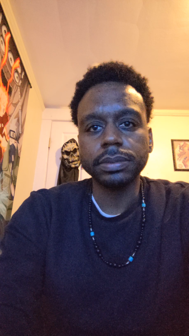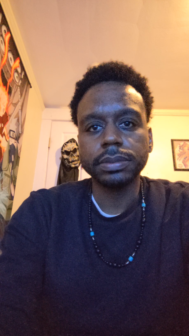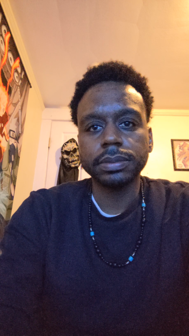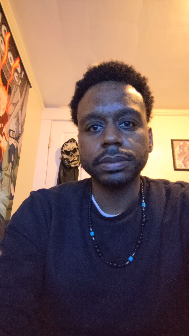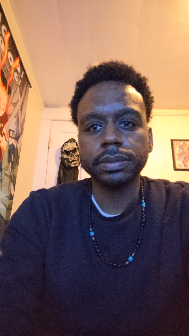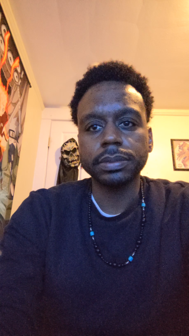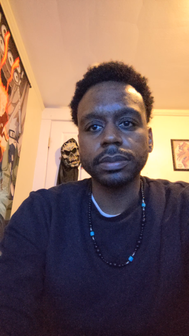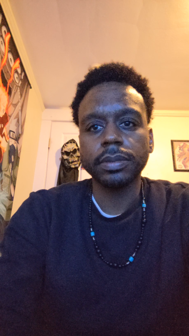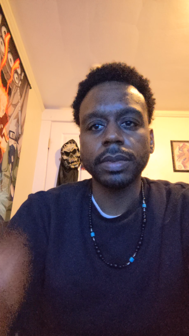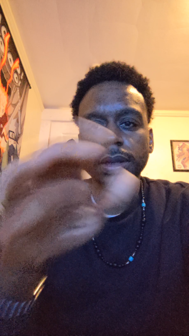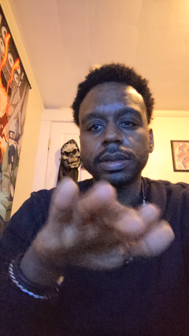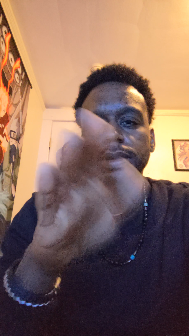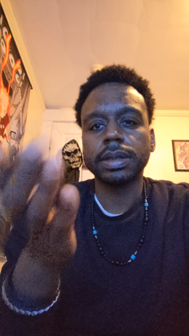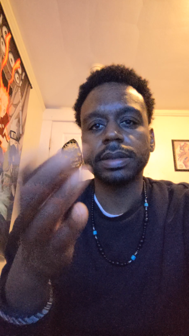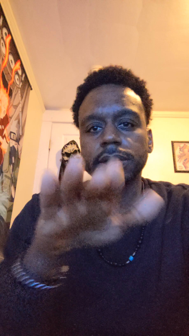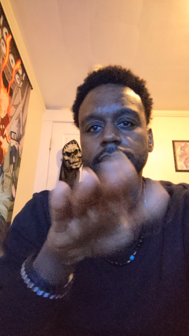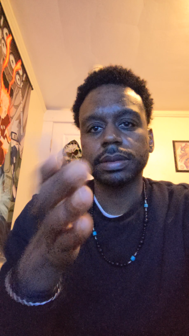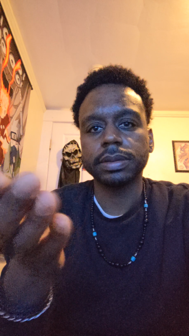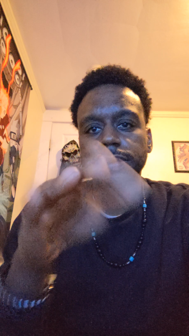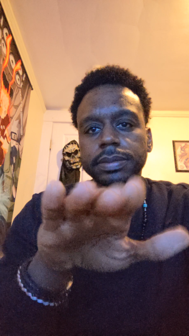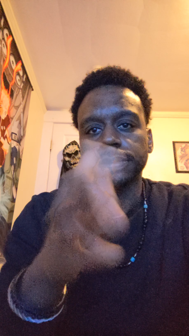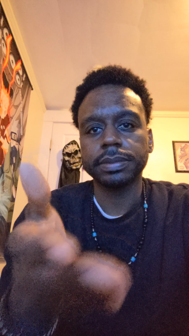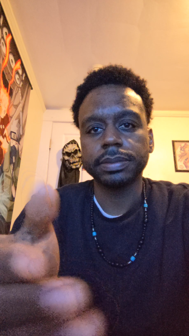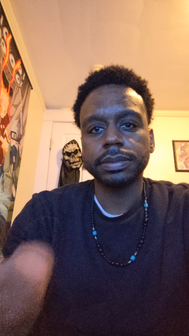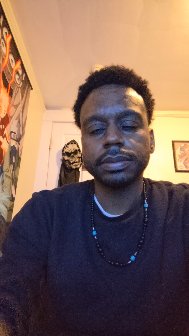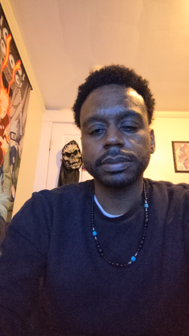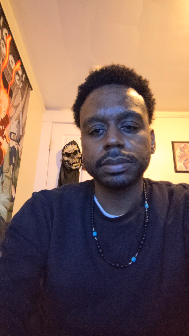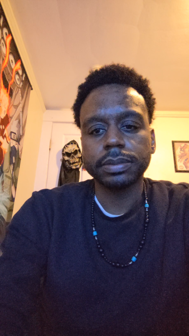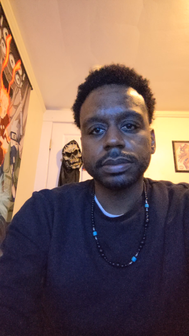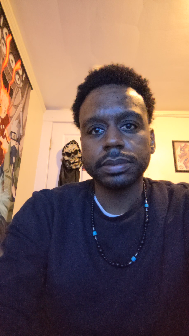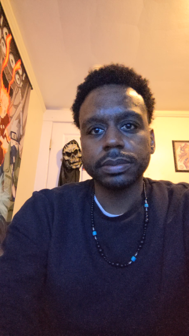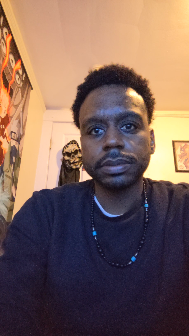kitchen